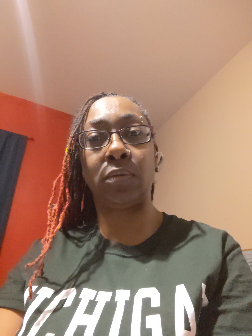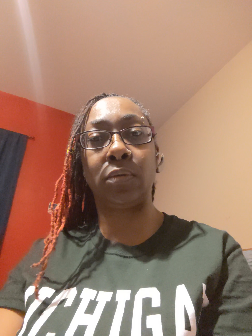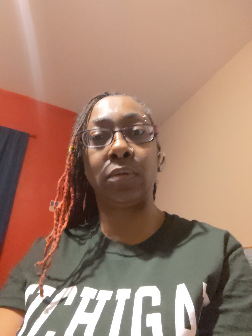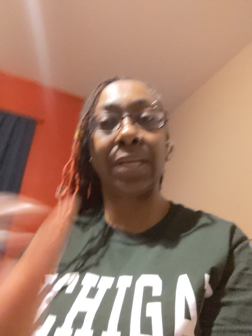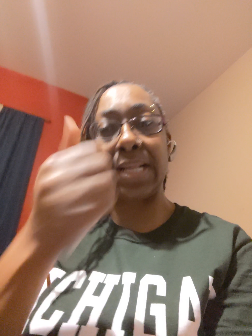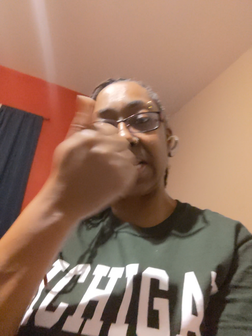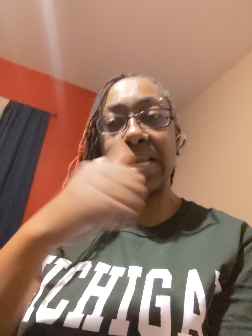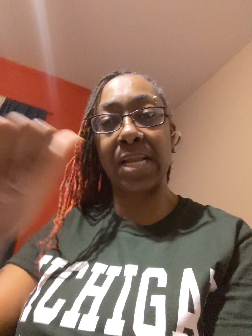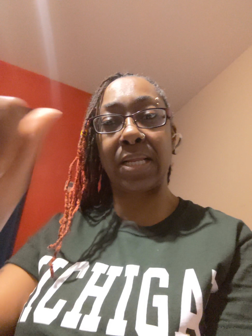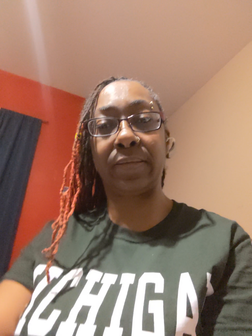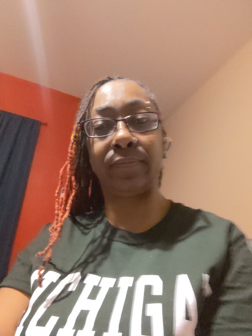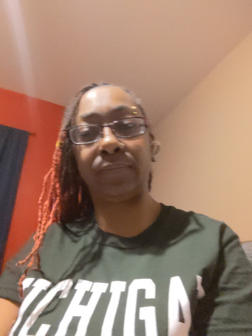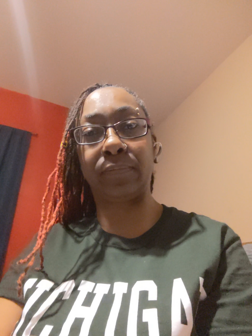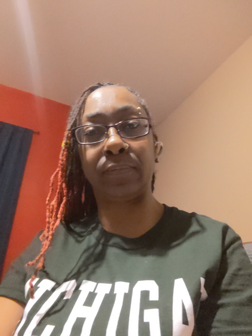any